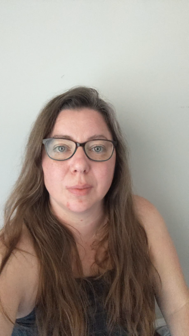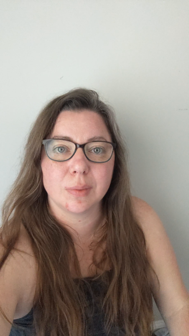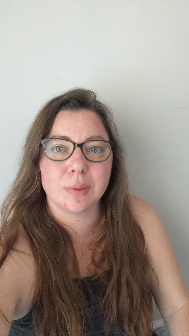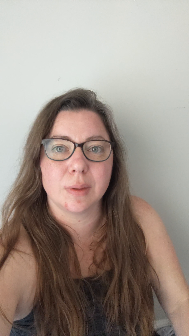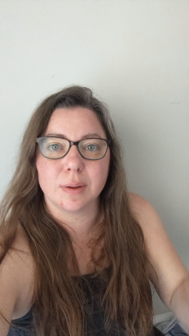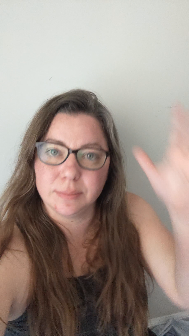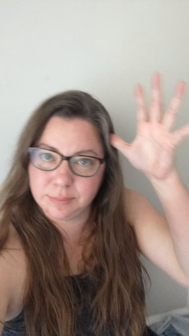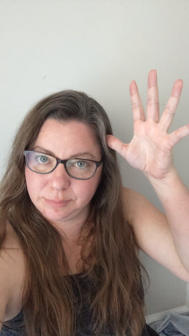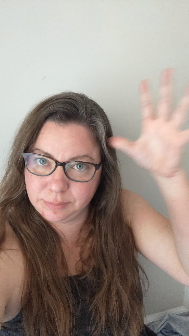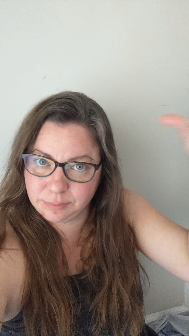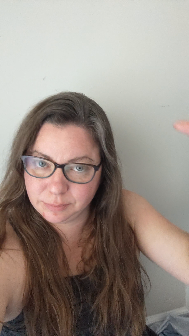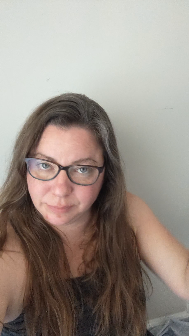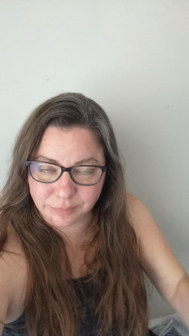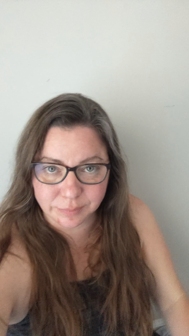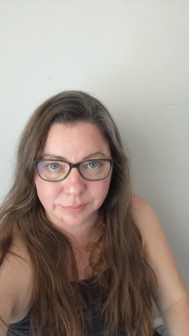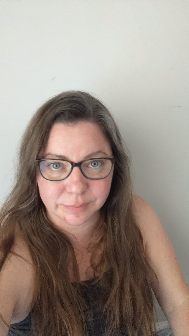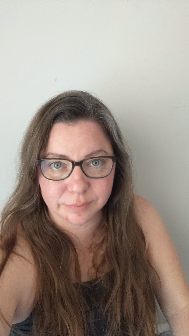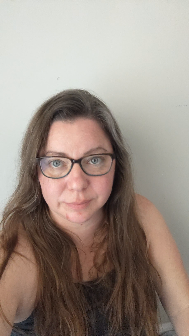deer